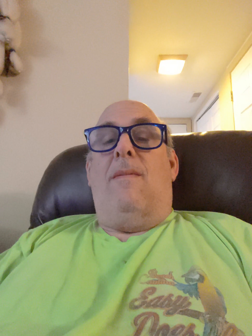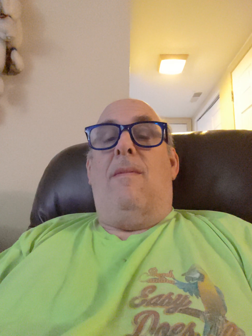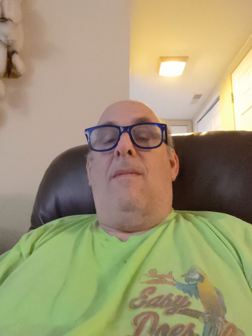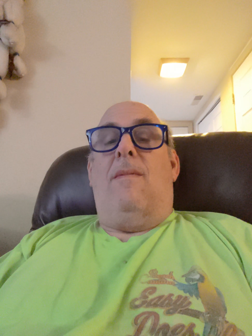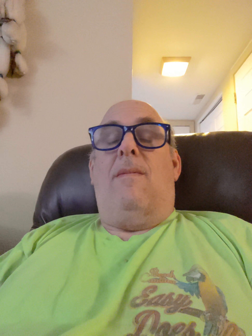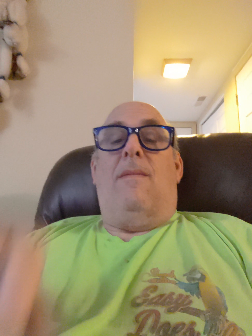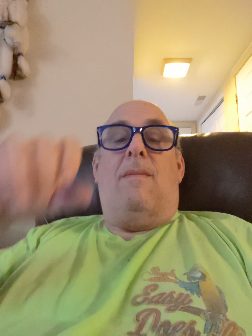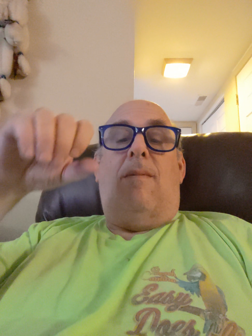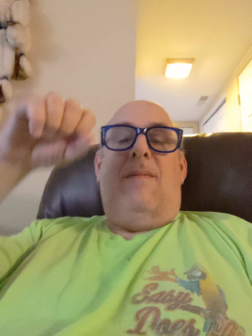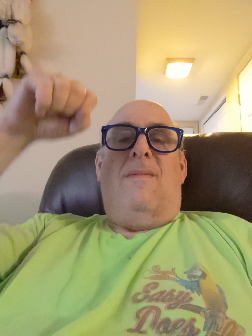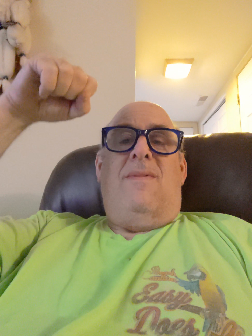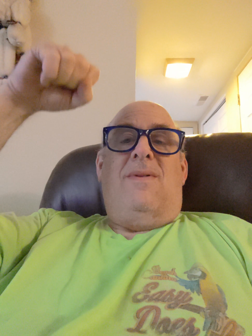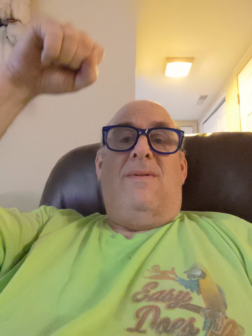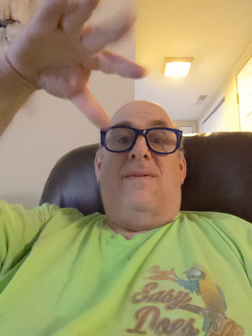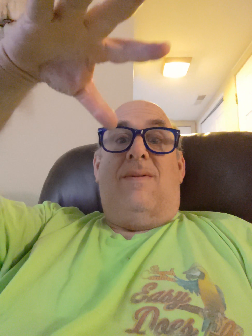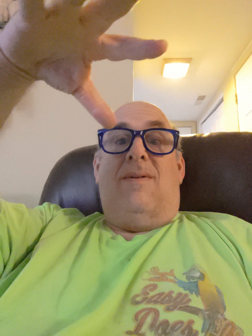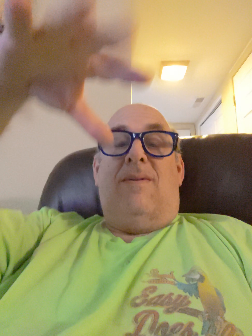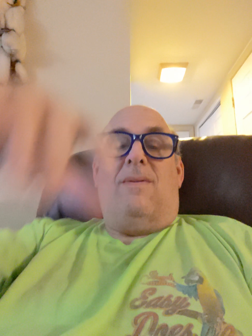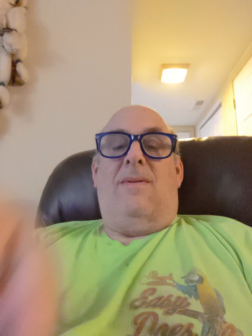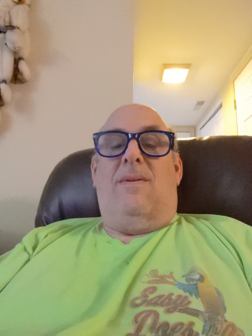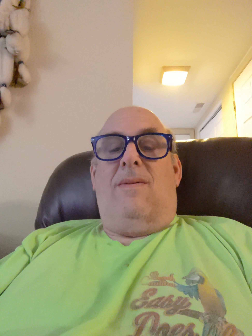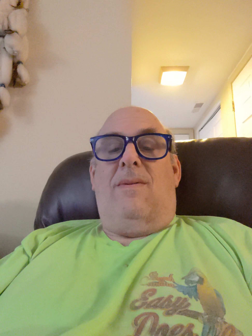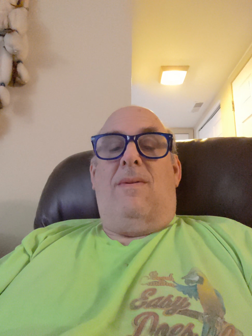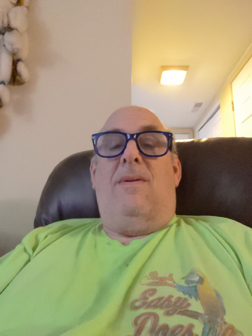sun